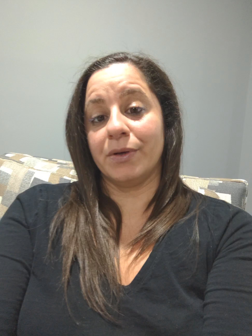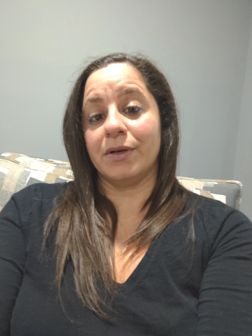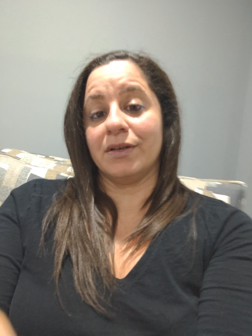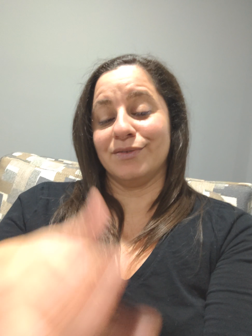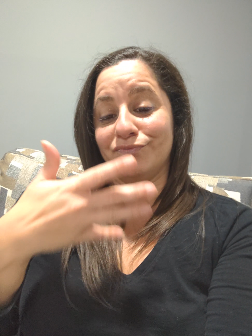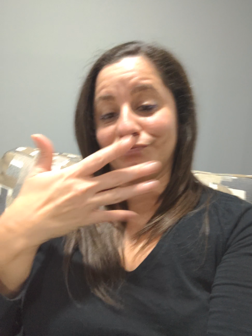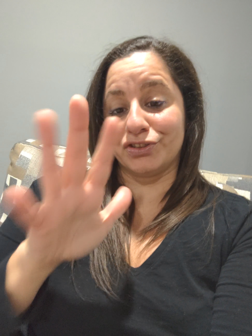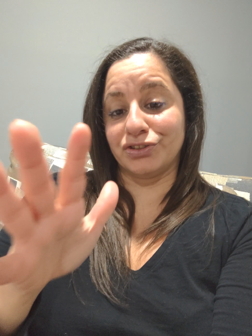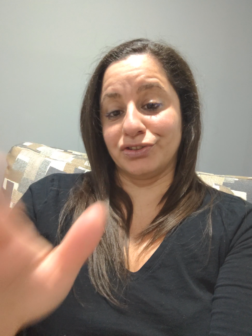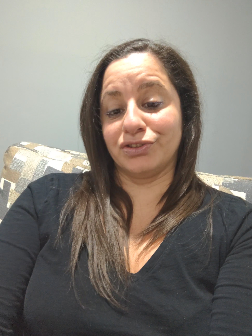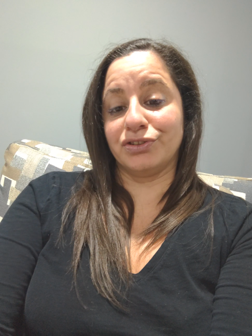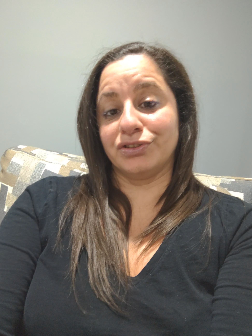finish